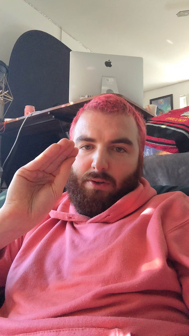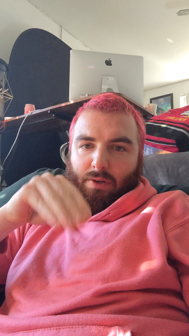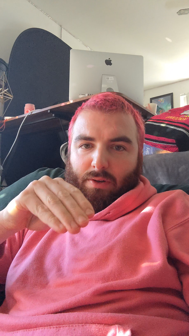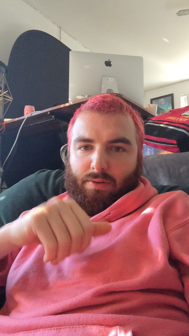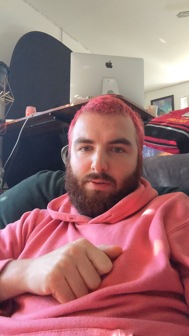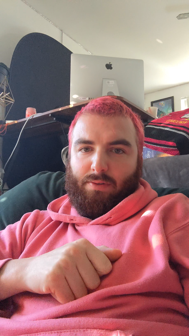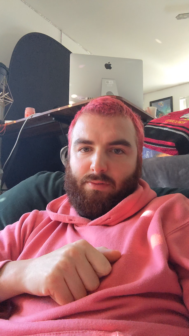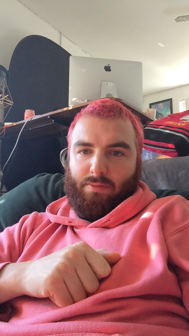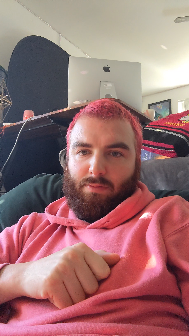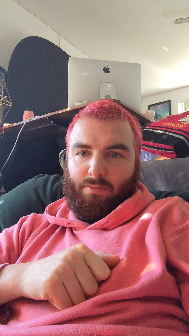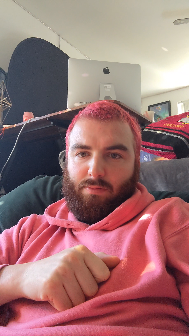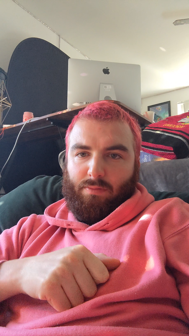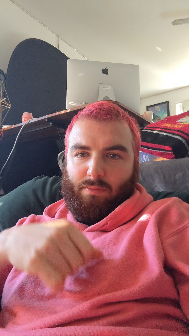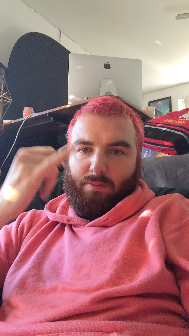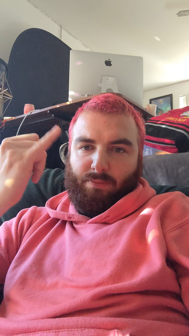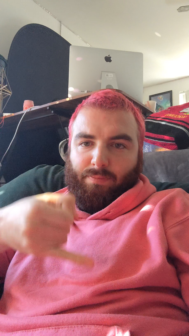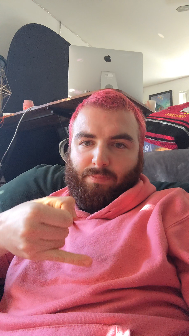last